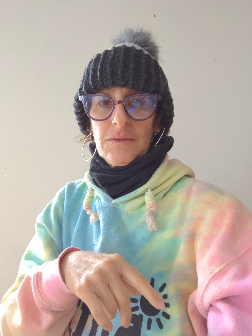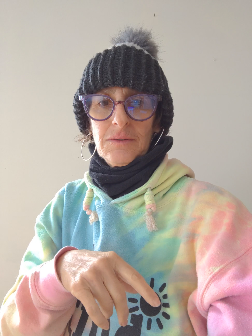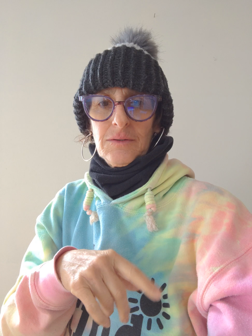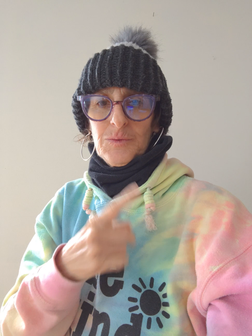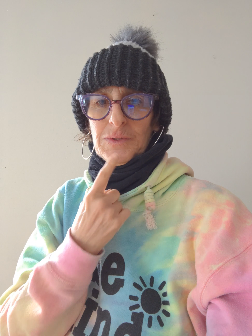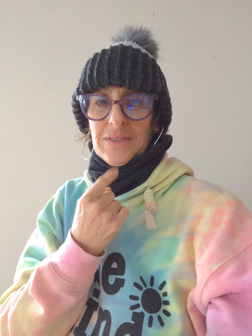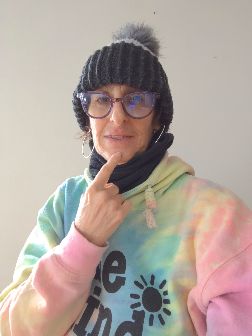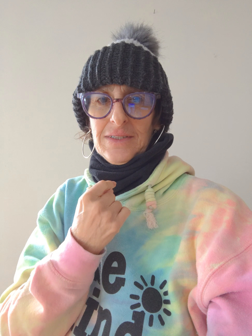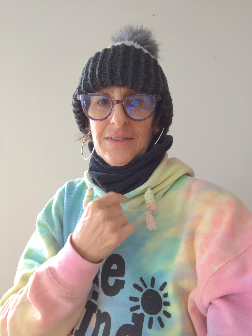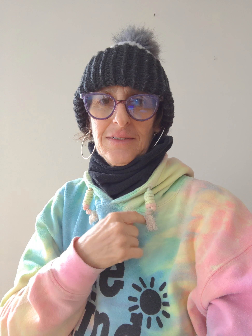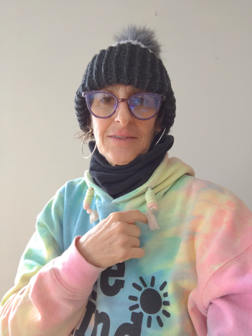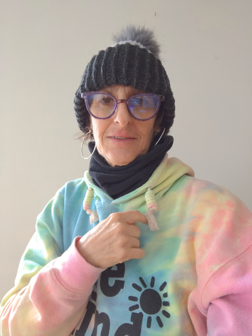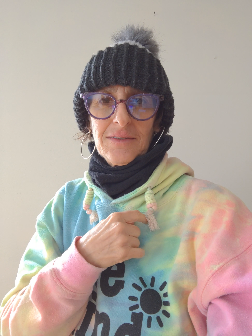red